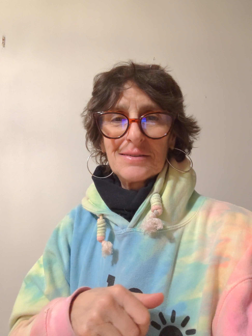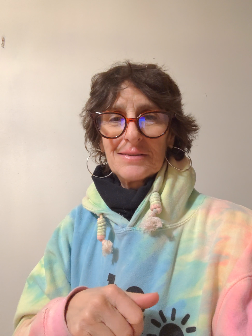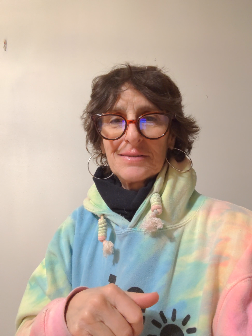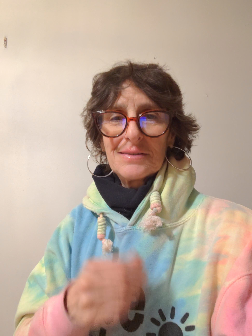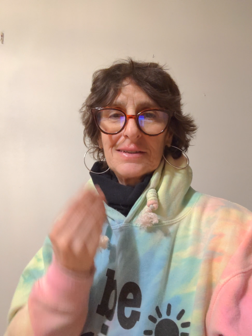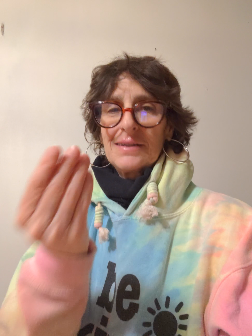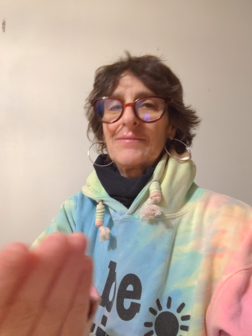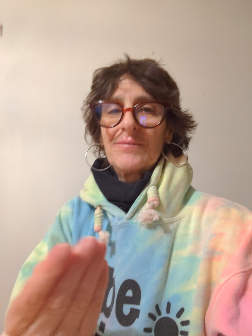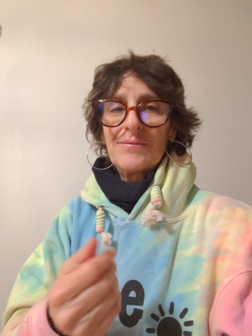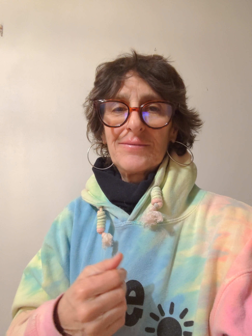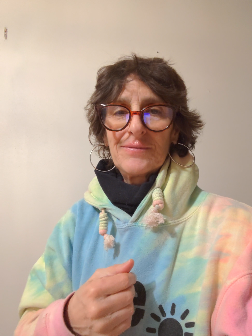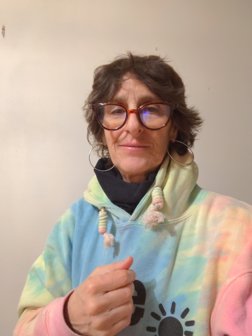give